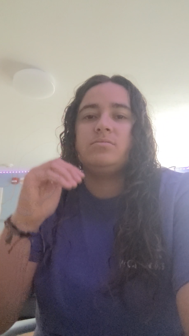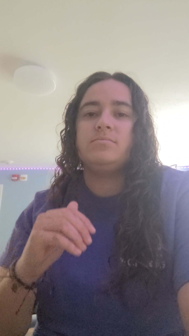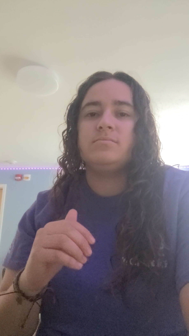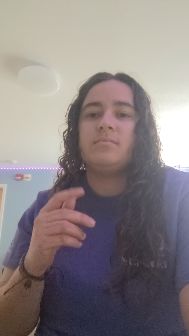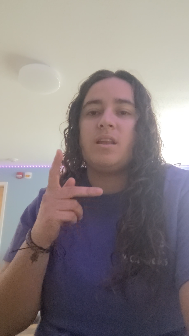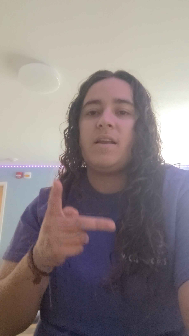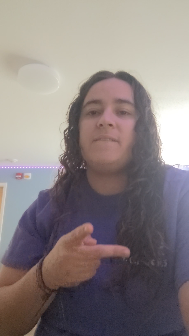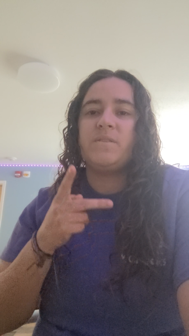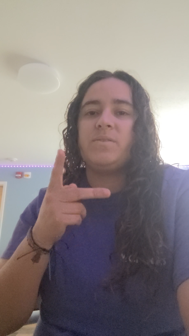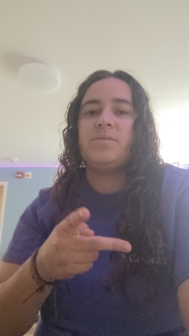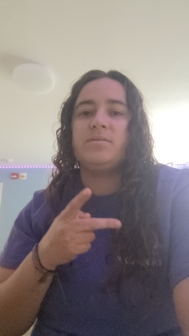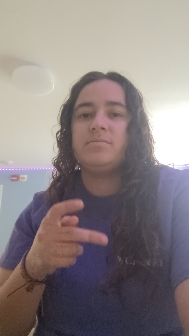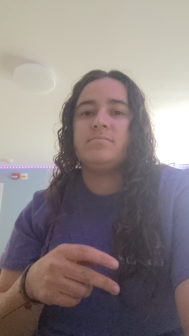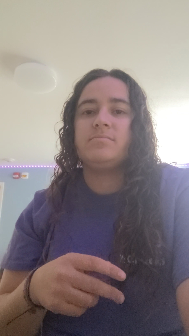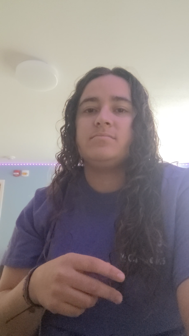careful